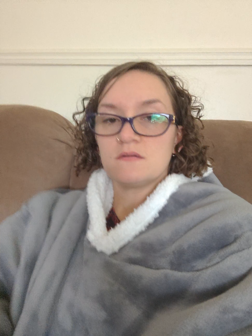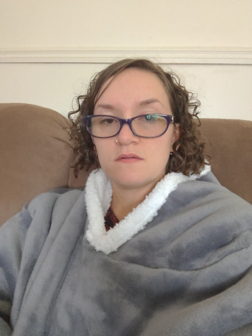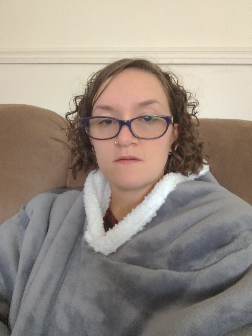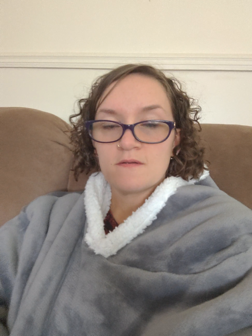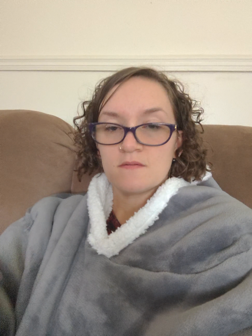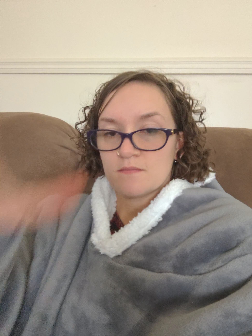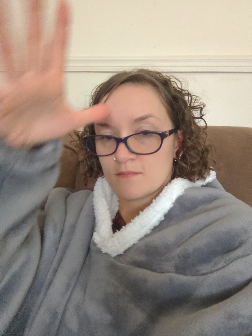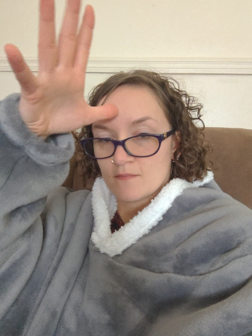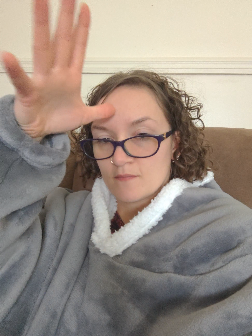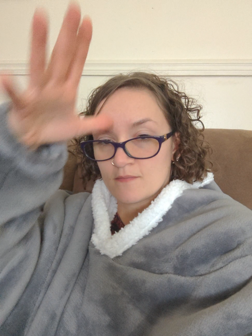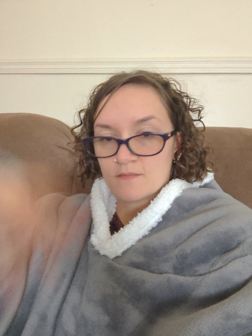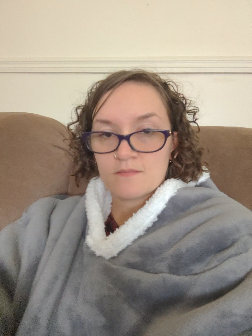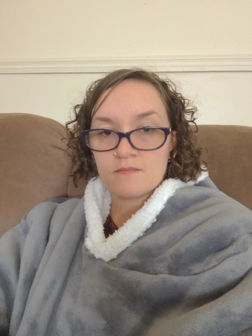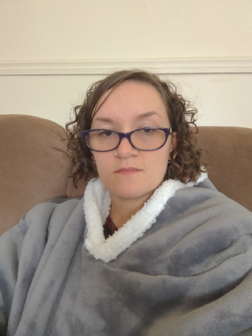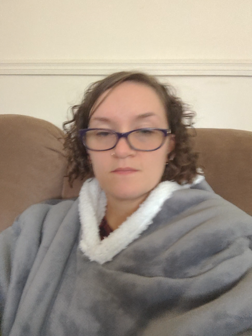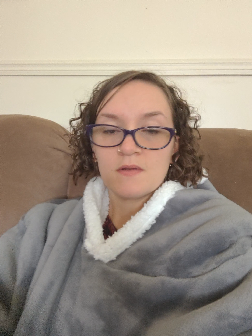dad